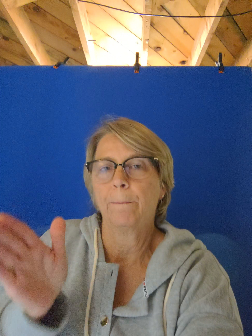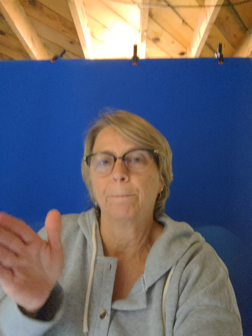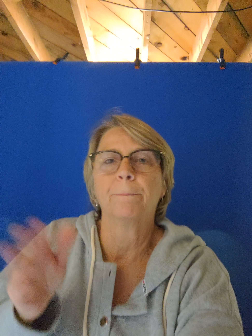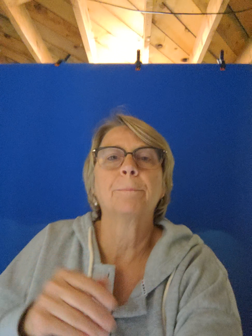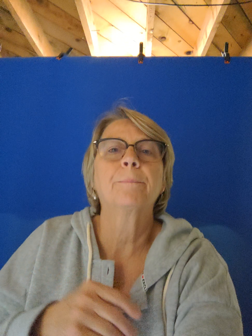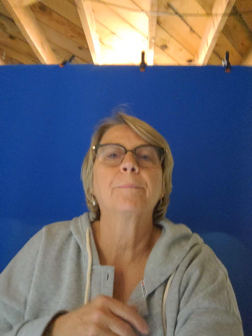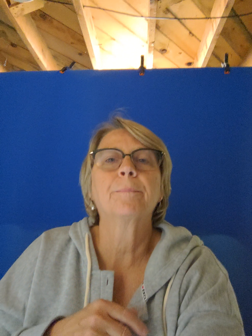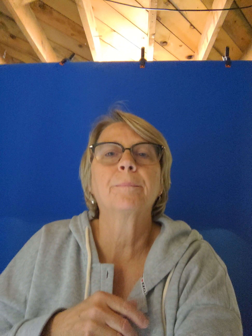room